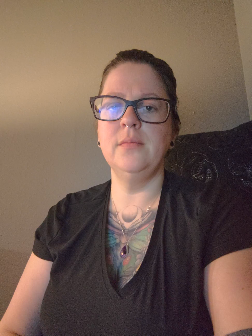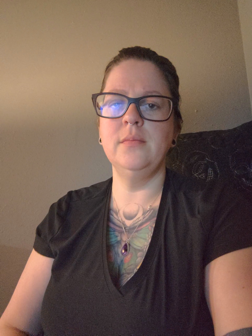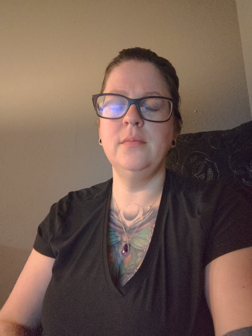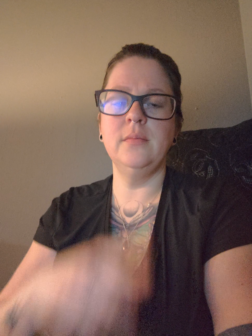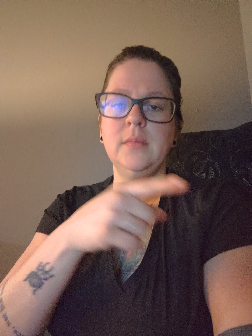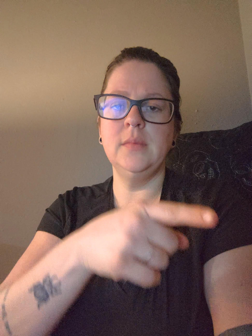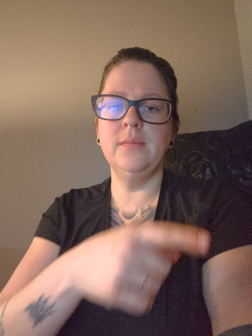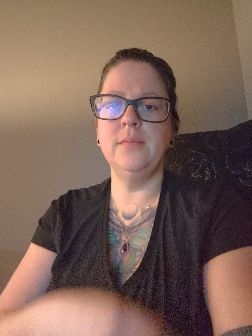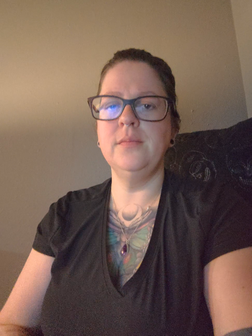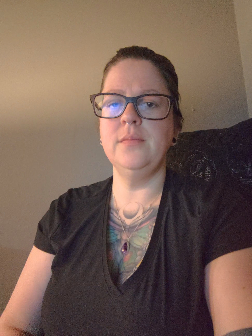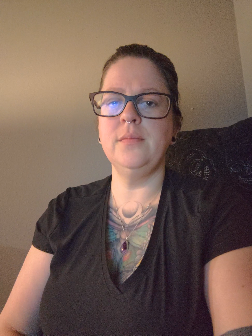he/she/it